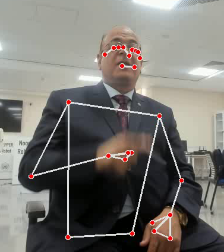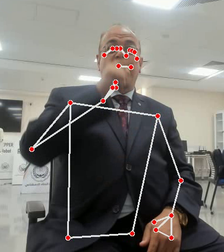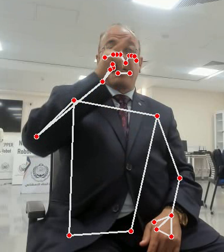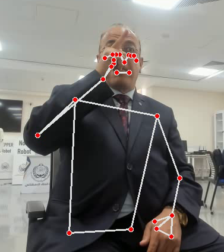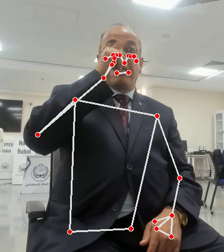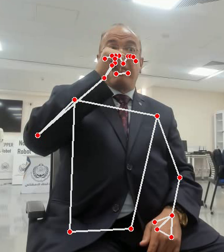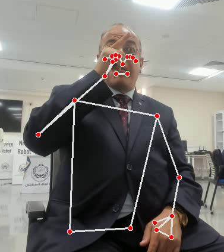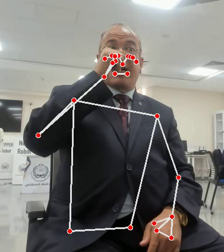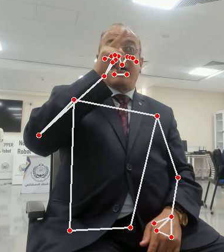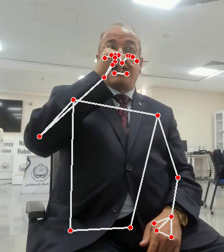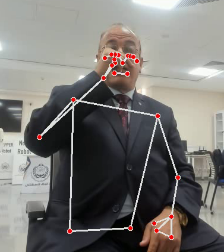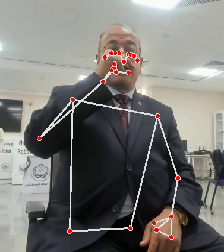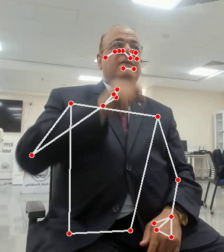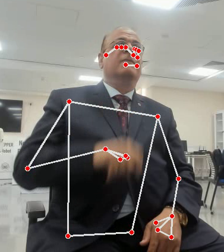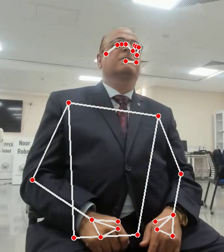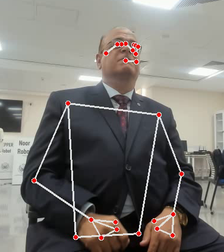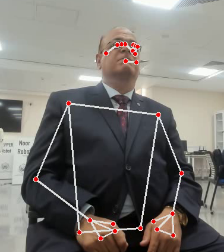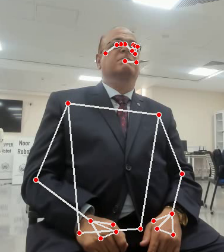makar